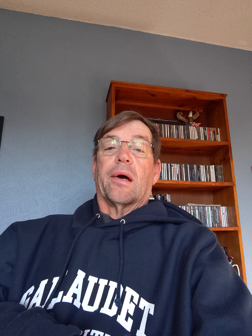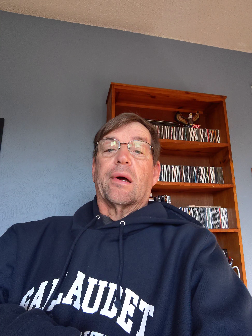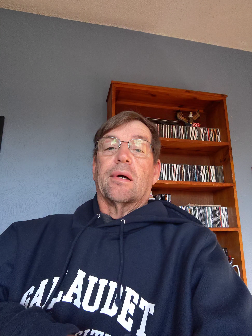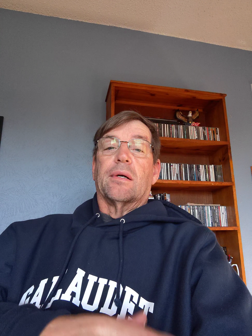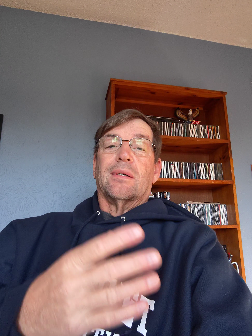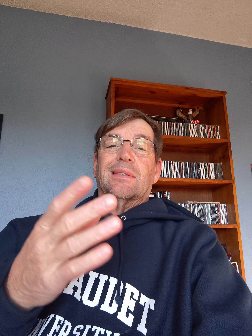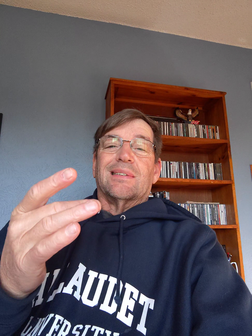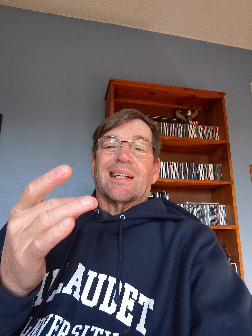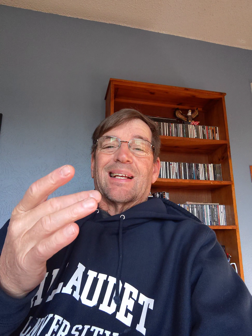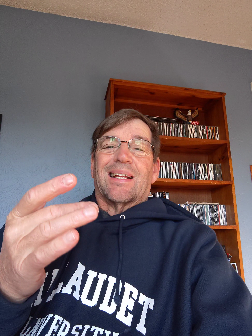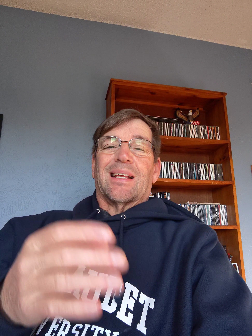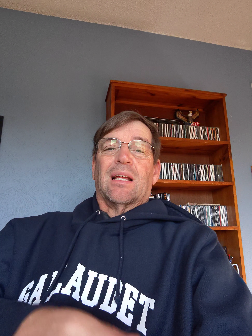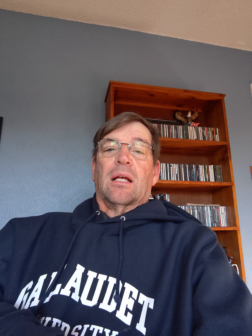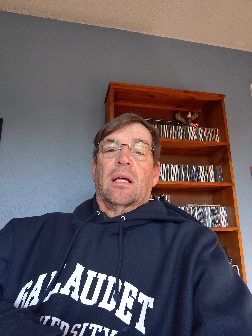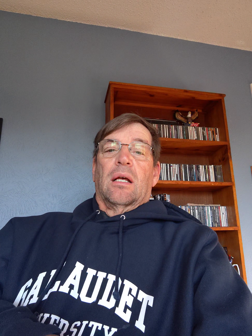sticky